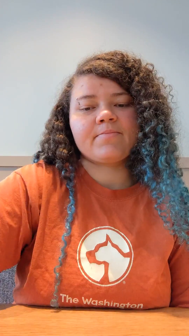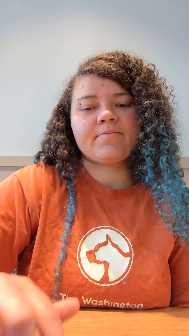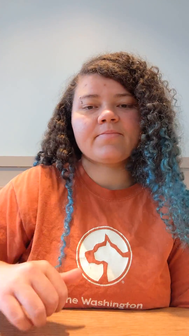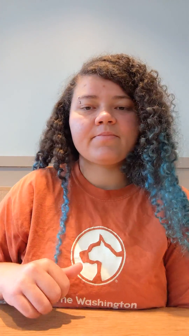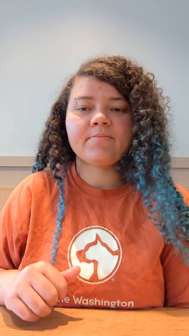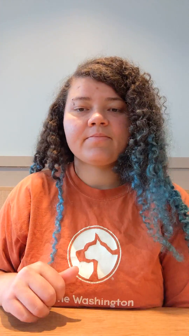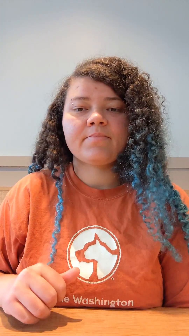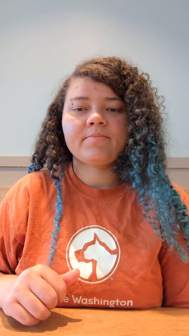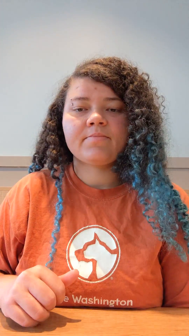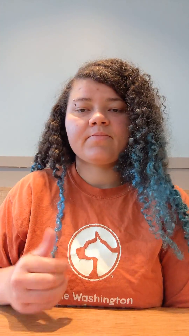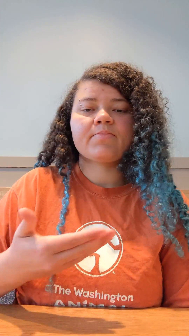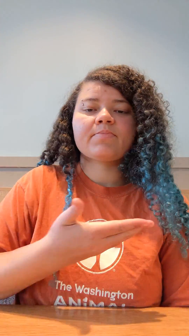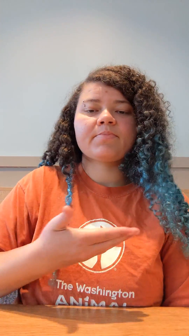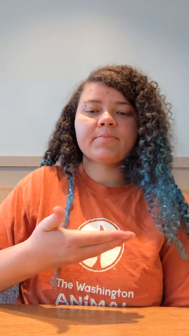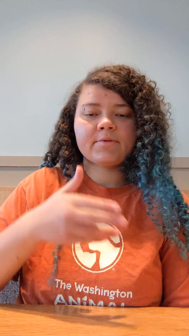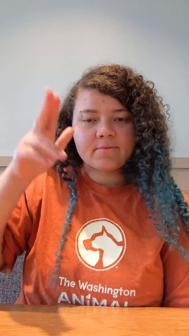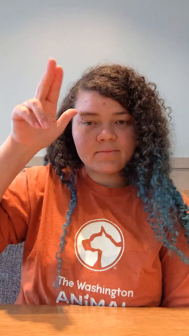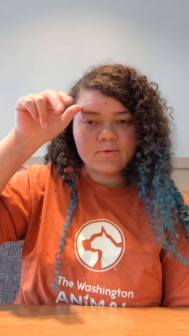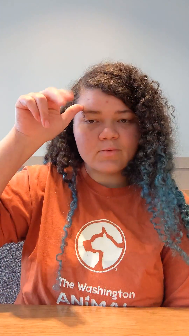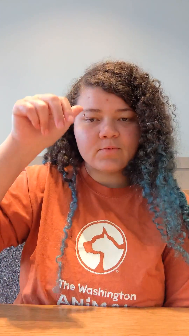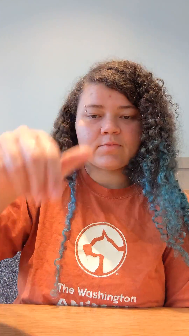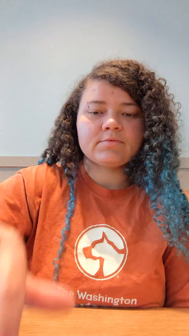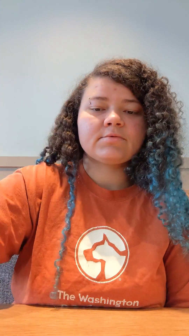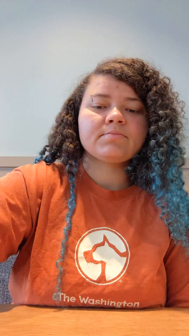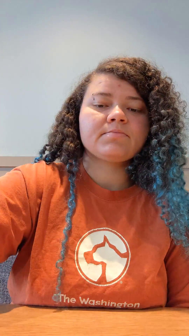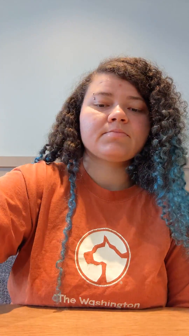pony